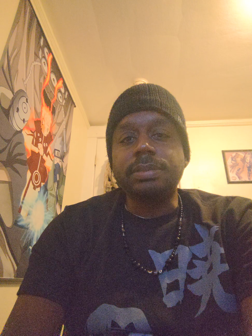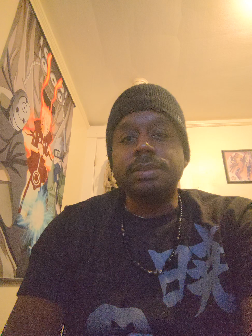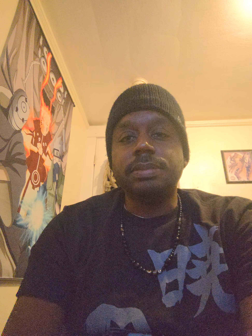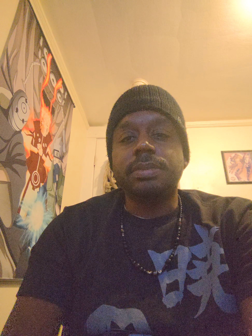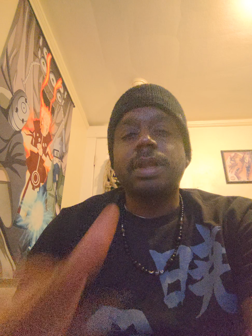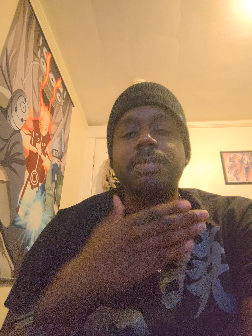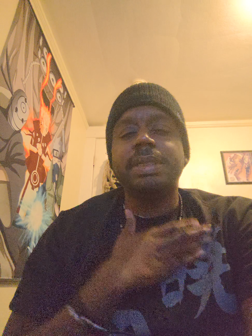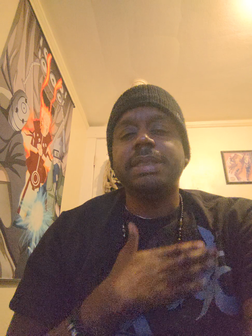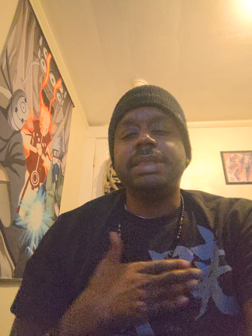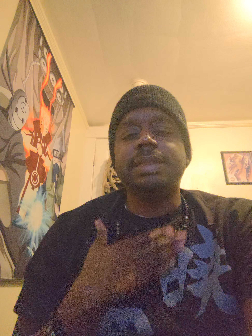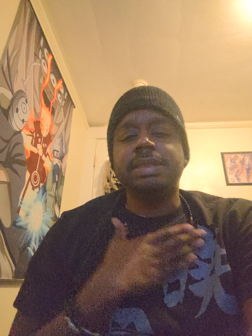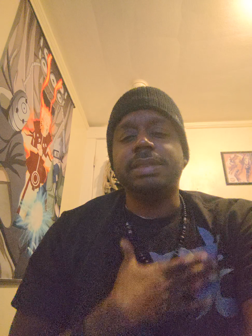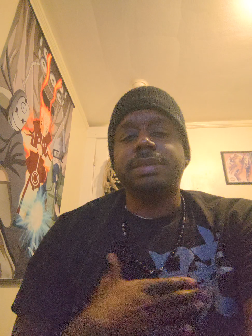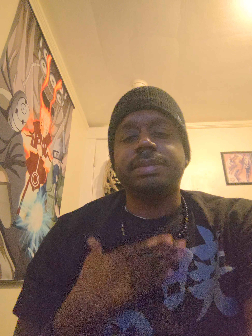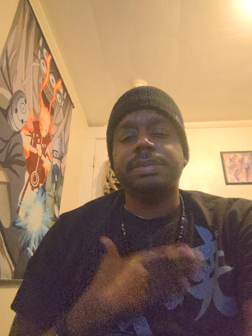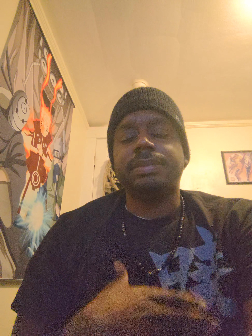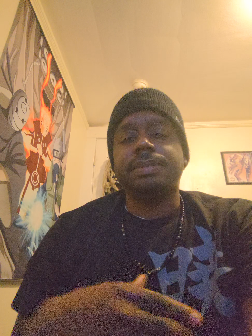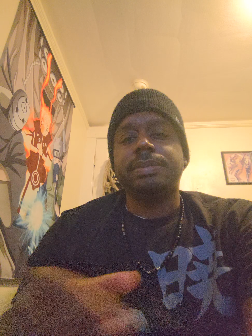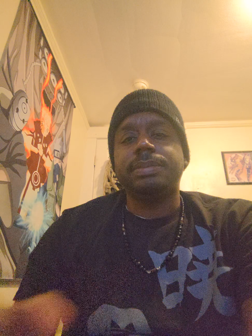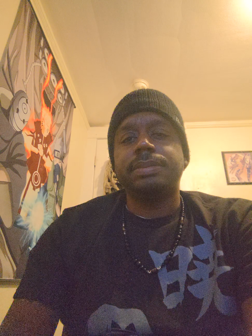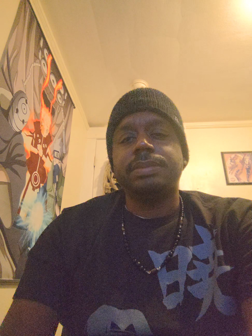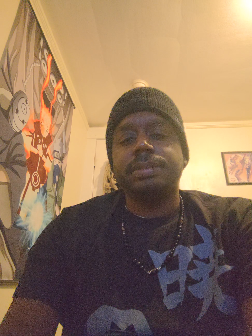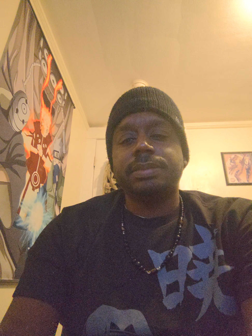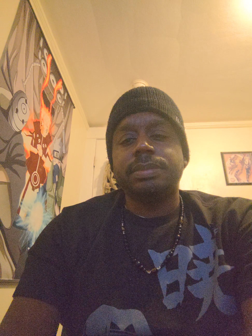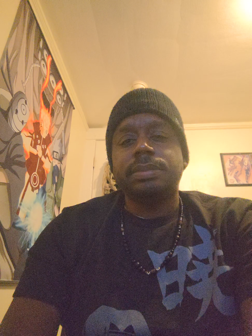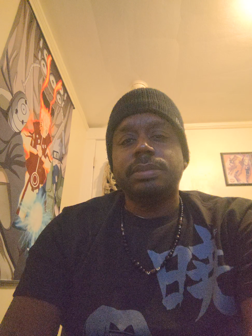please